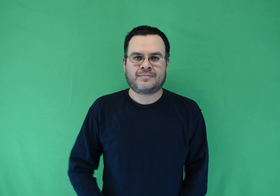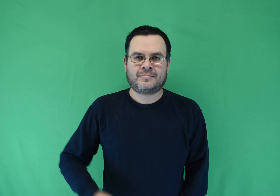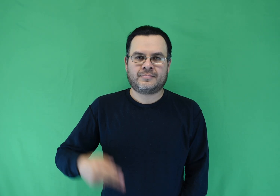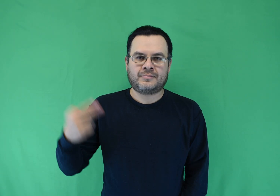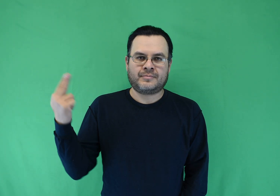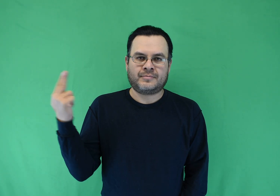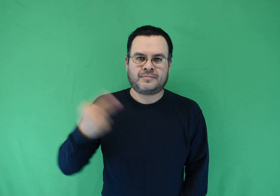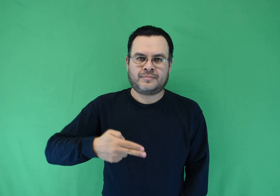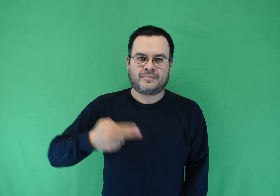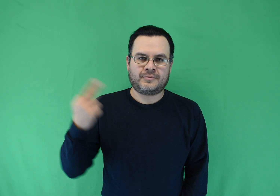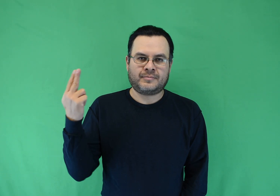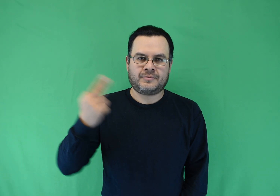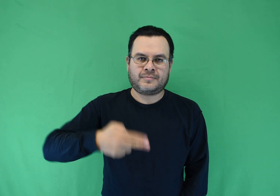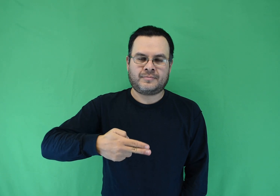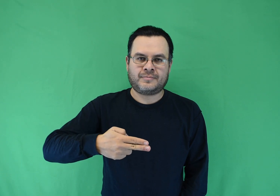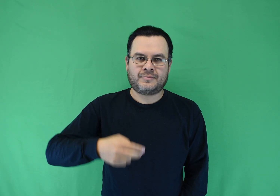necesitar